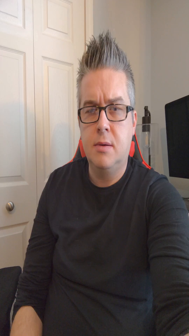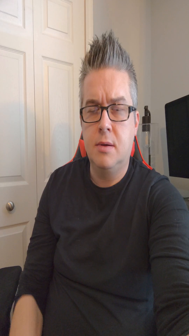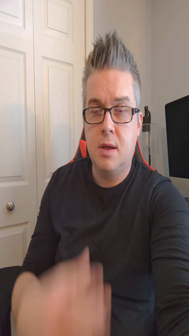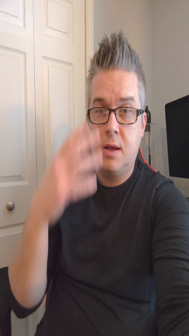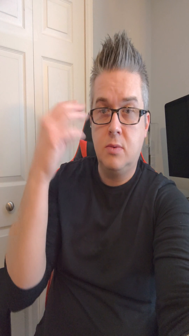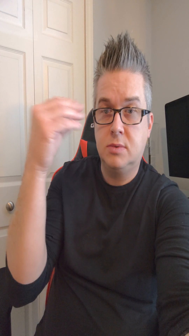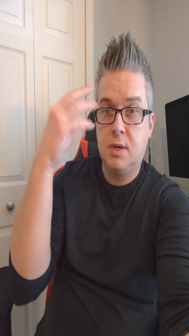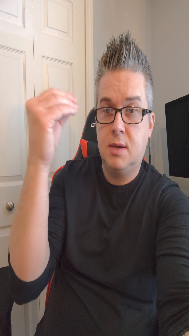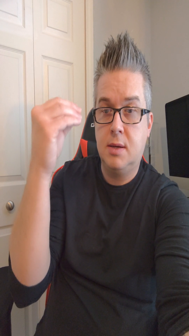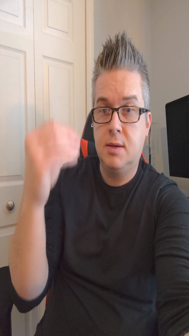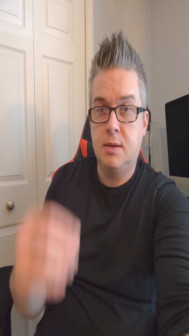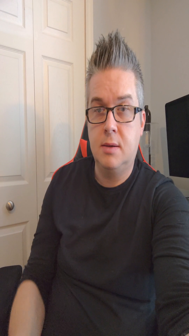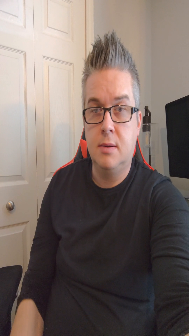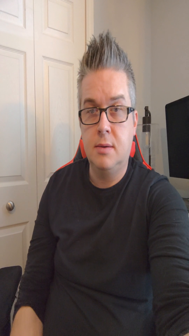outside